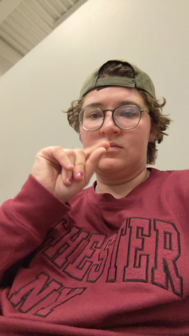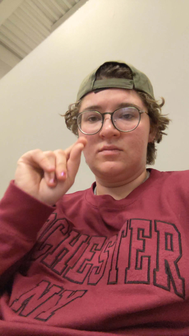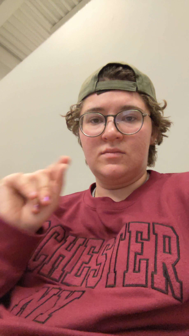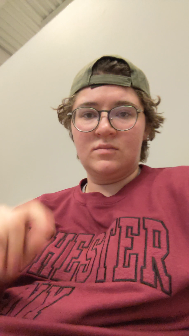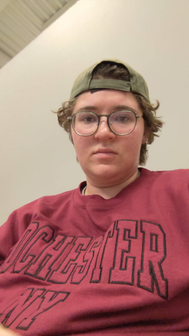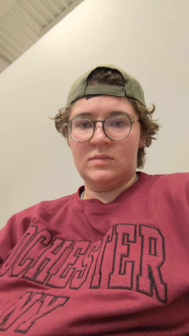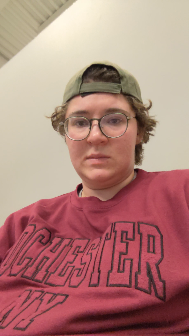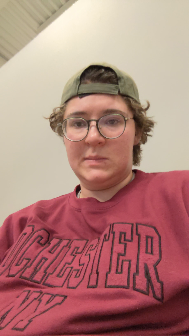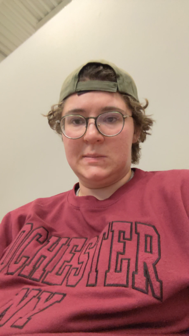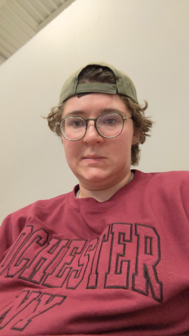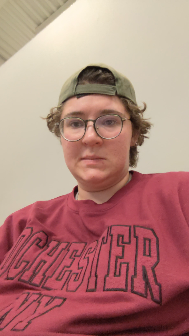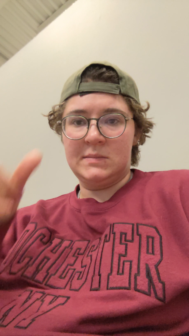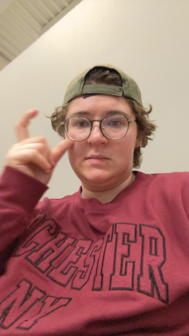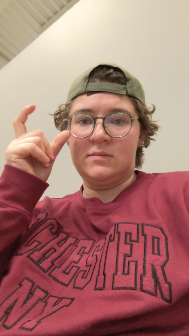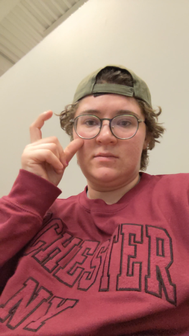glasses